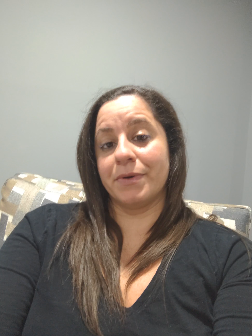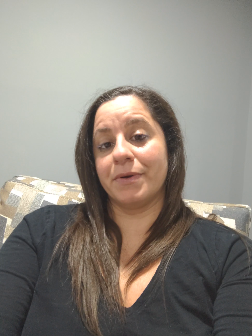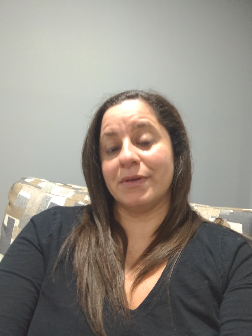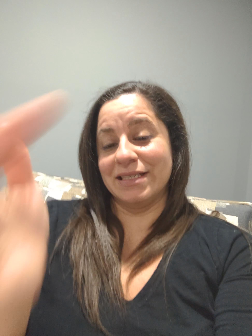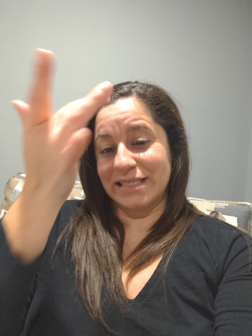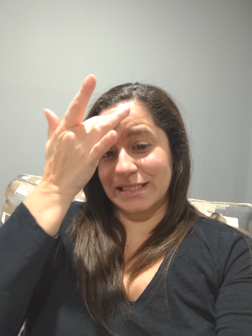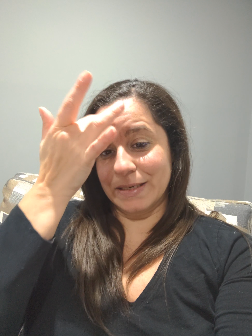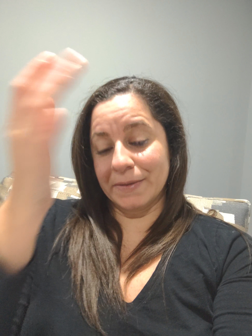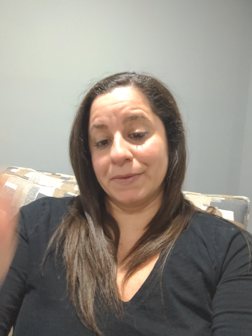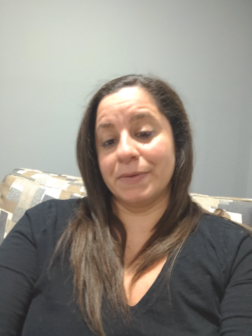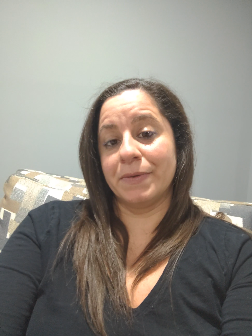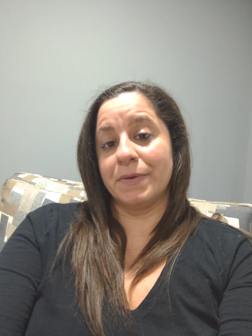sick